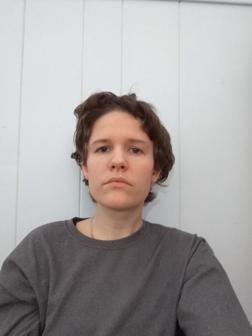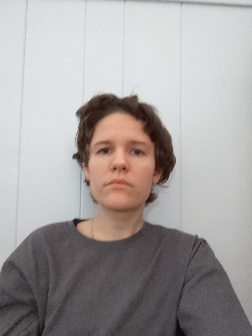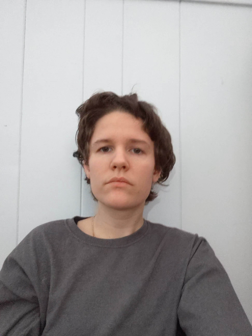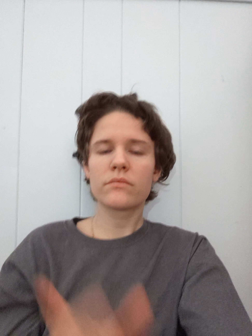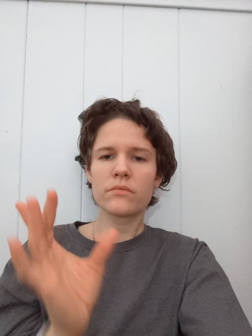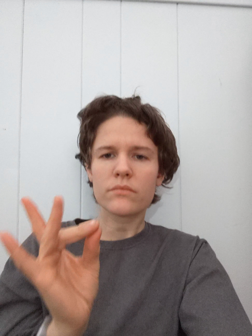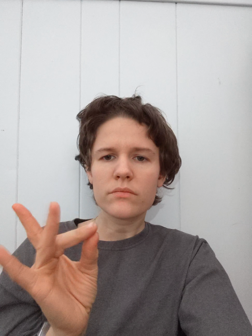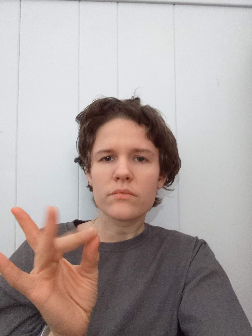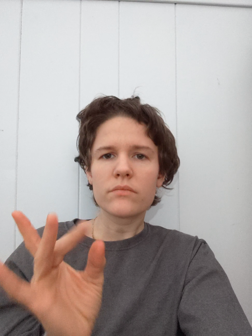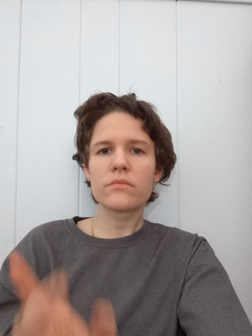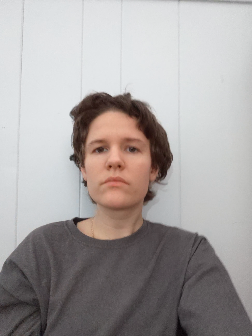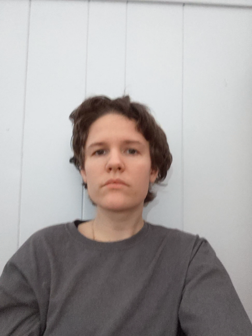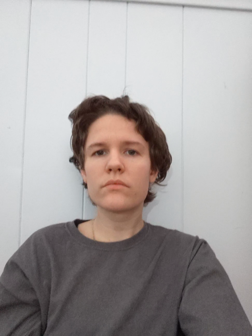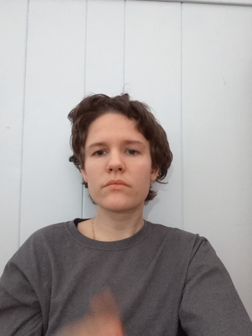sticky